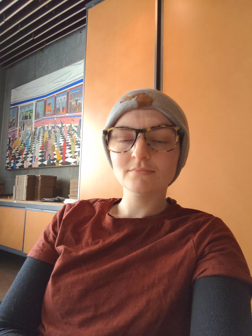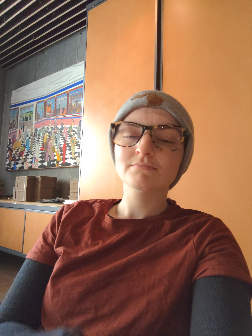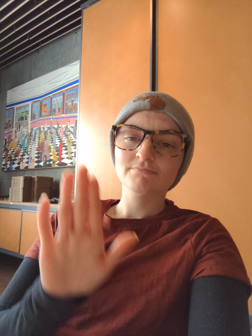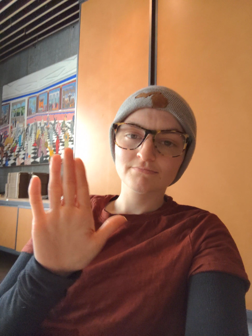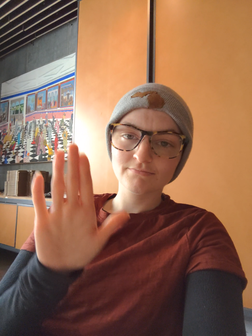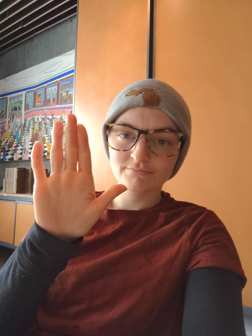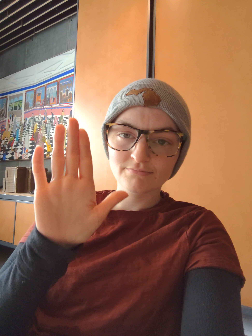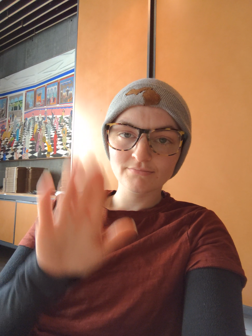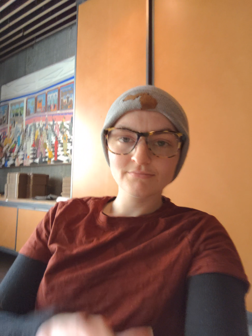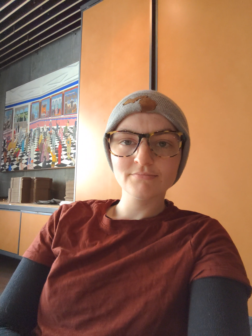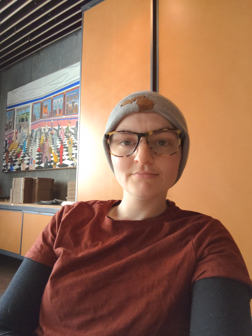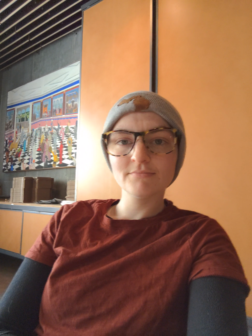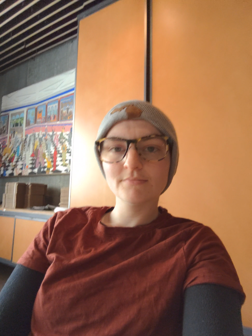mitten